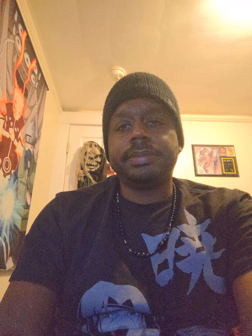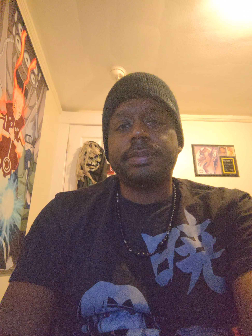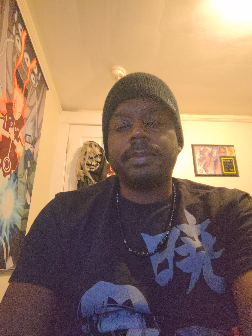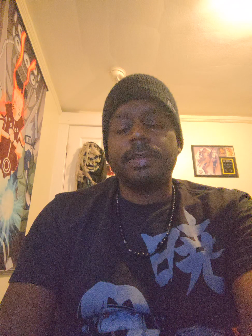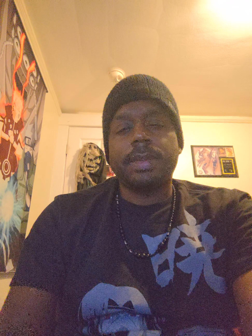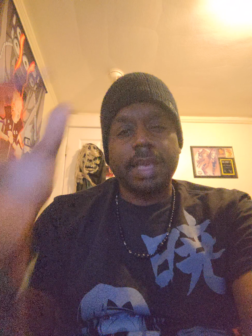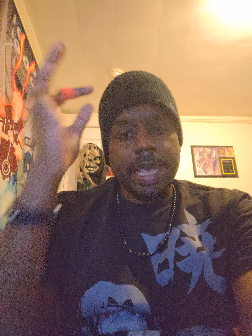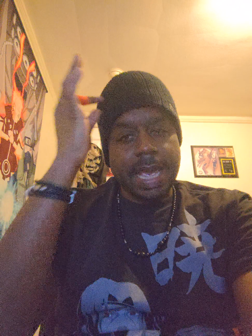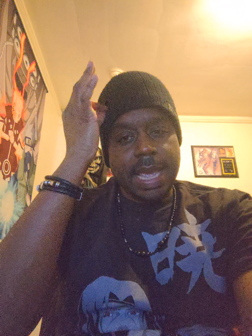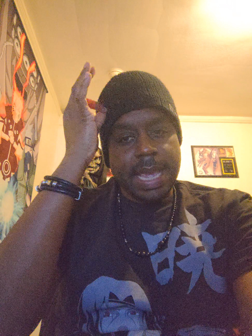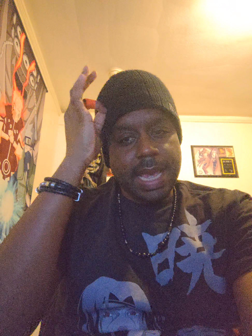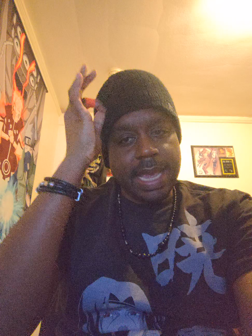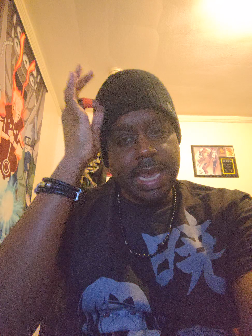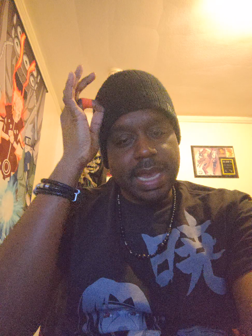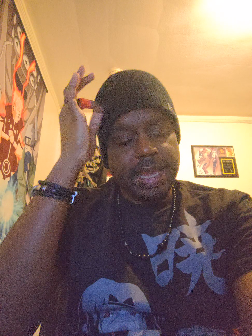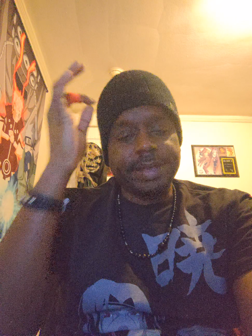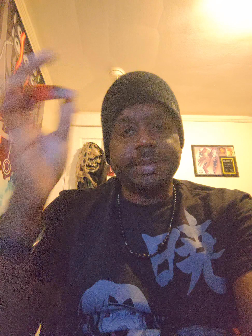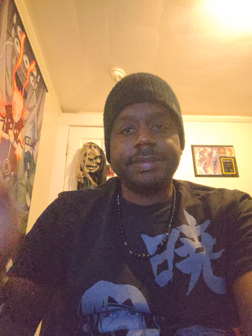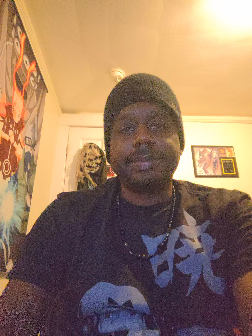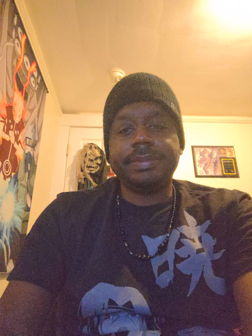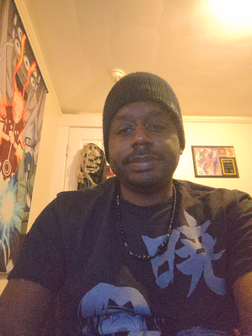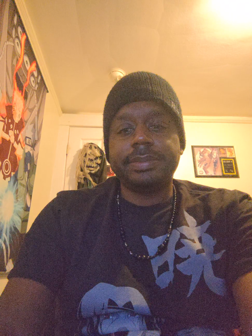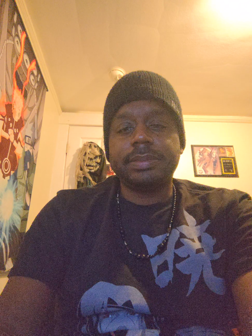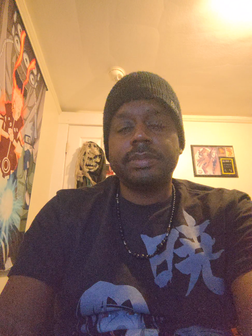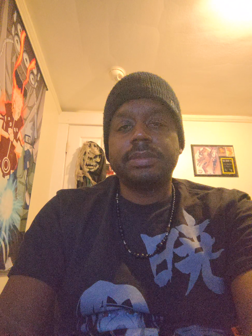hair